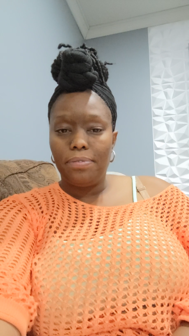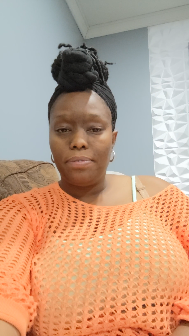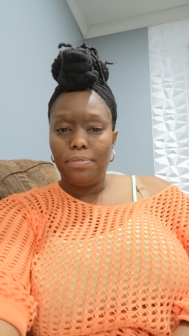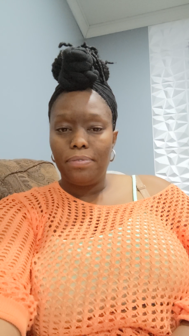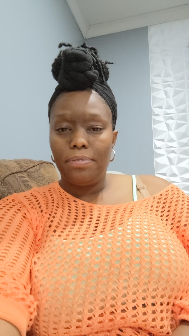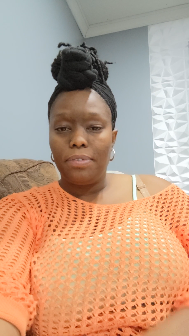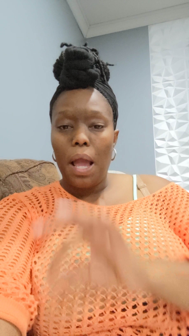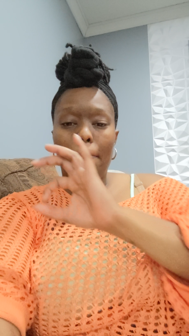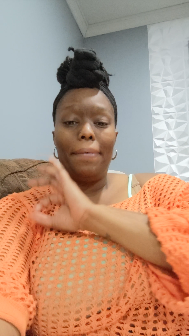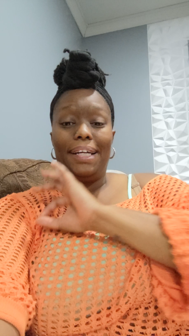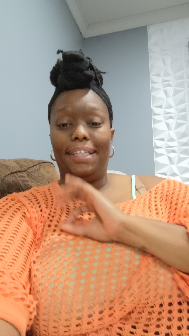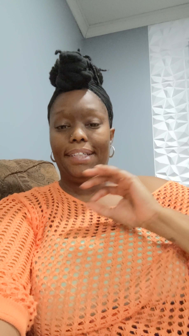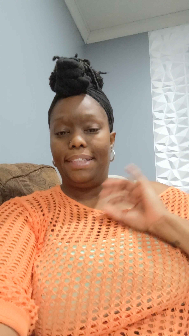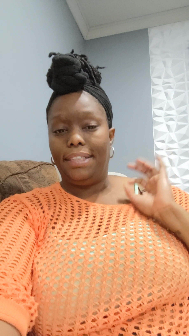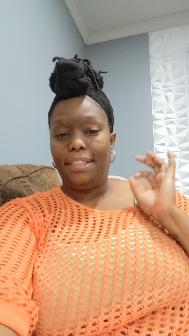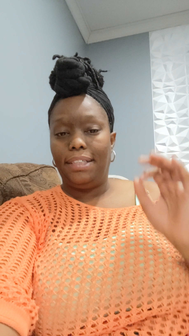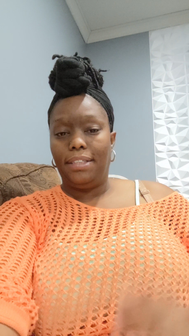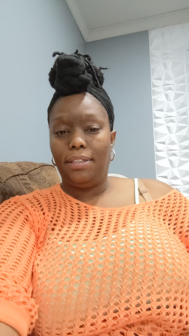beads